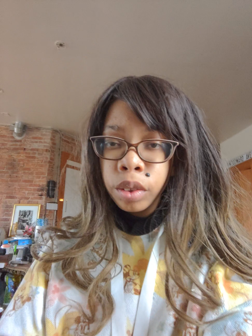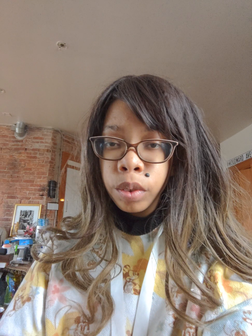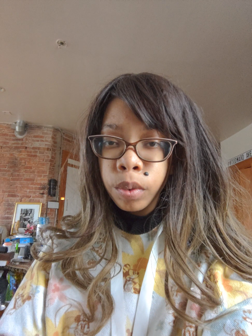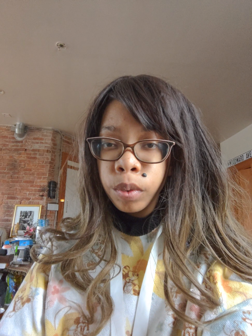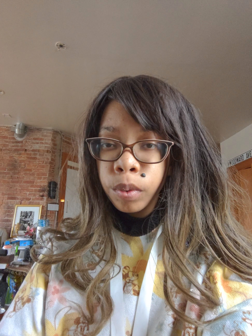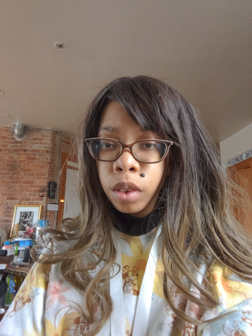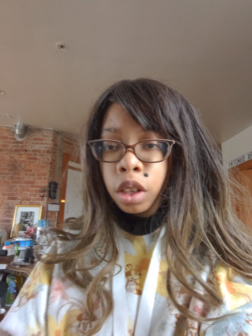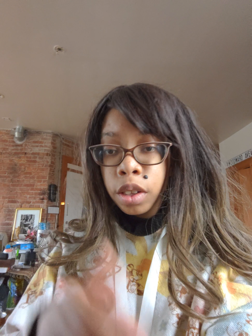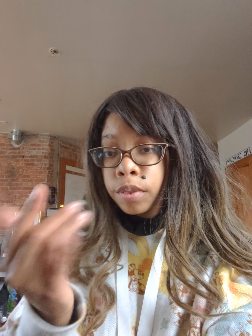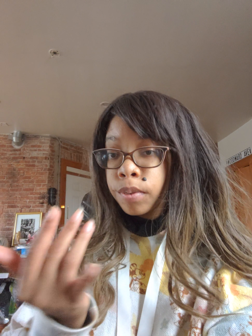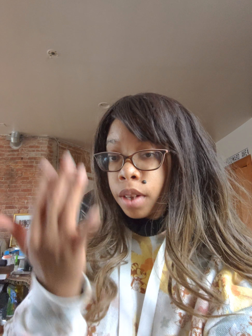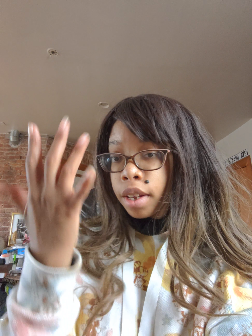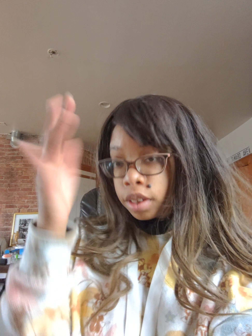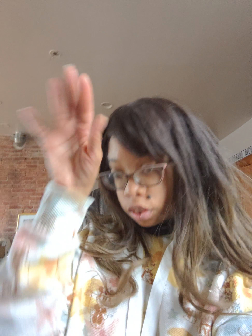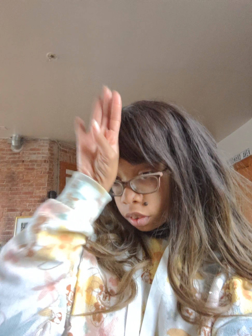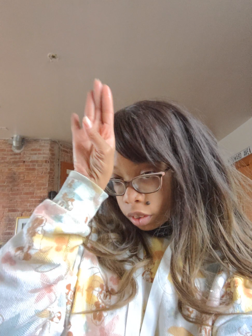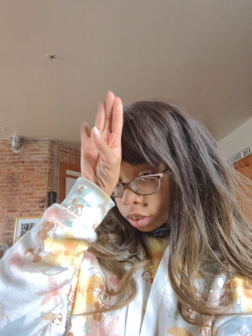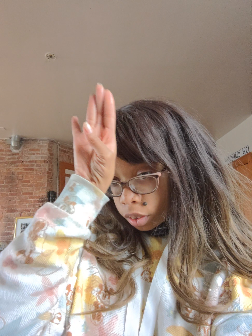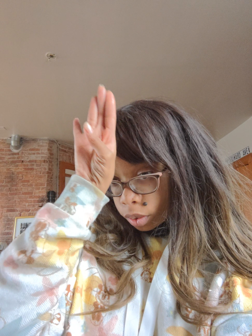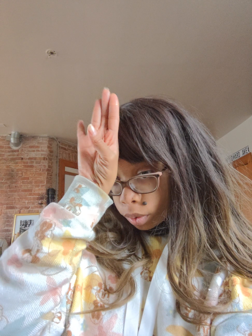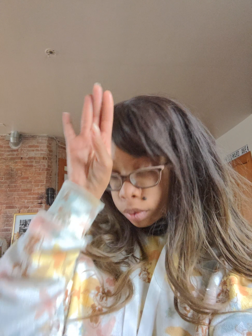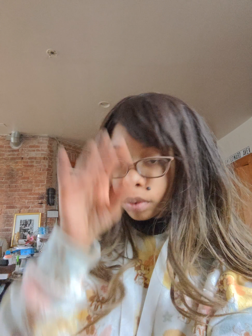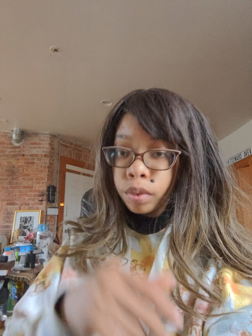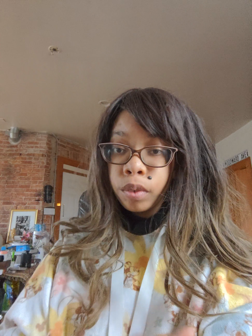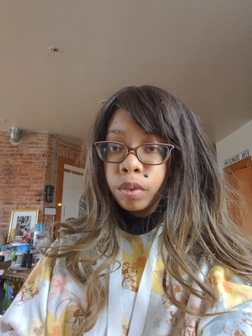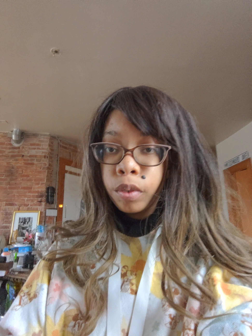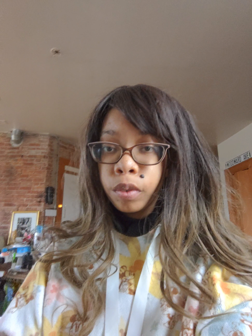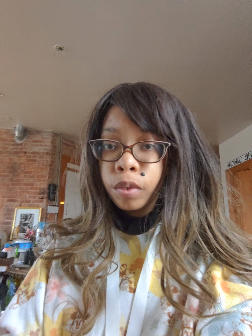fireman